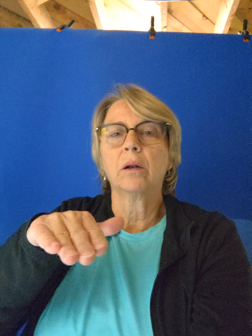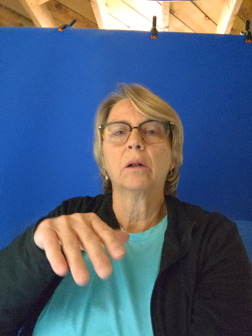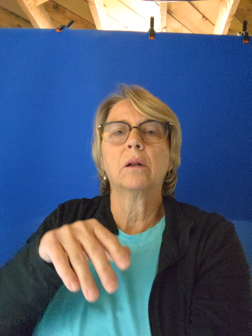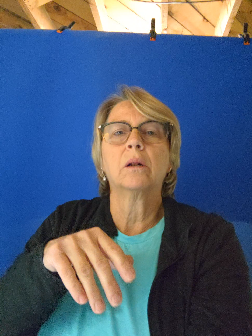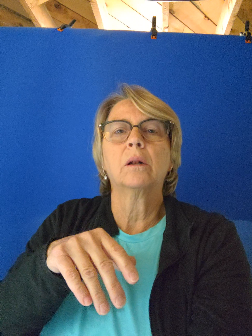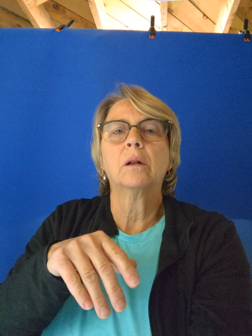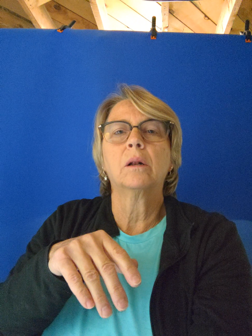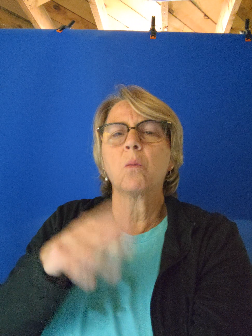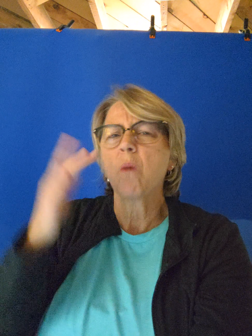on